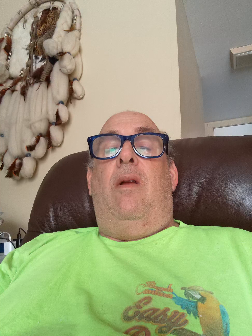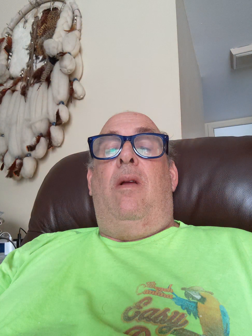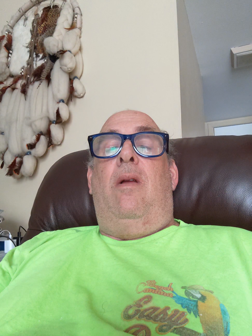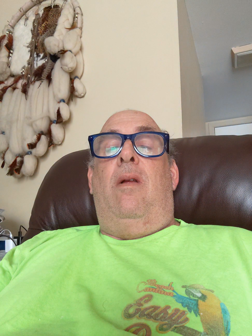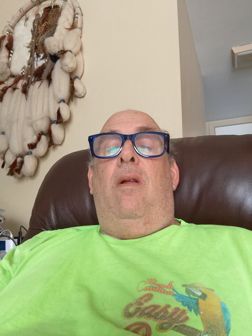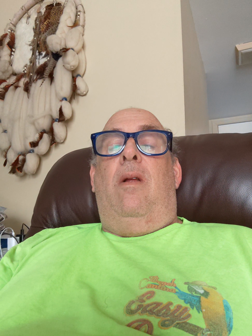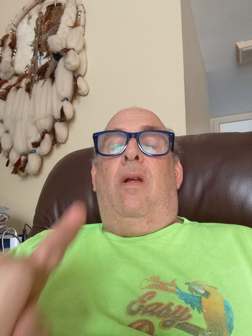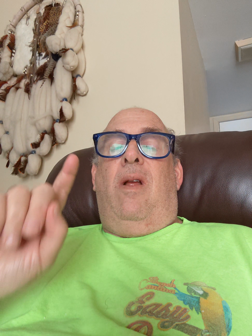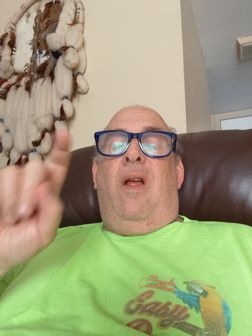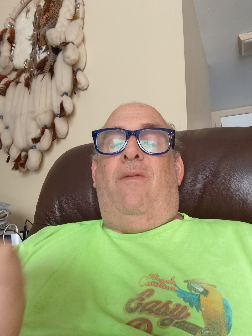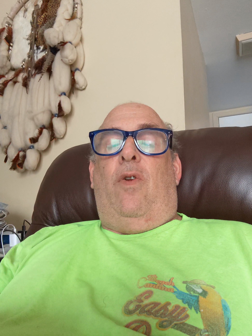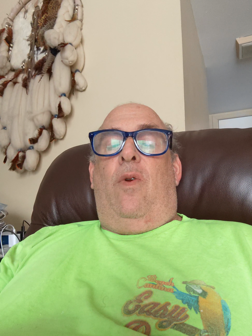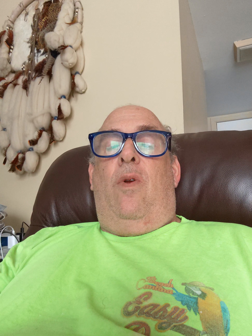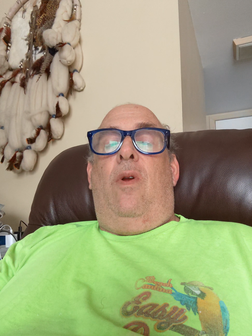have to